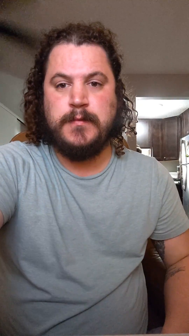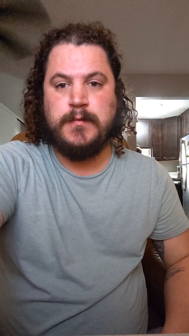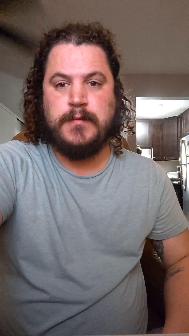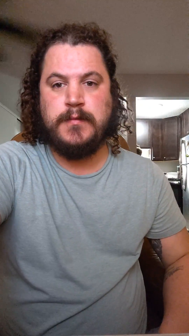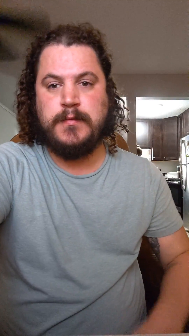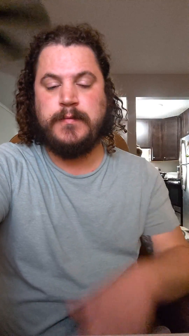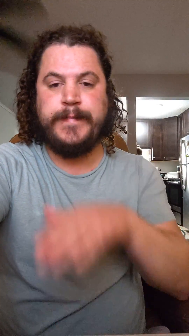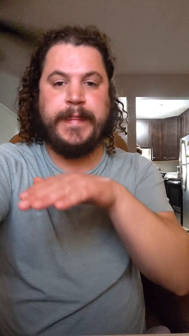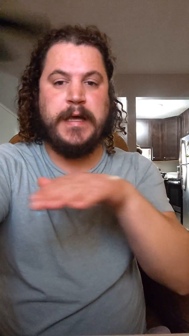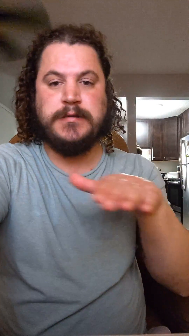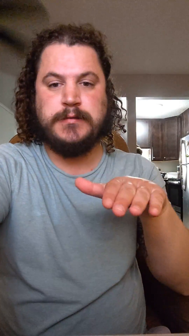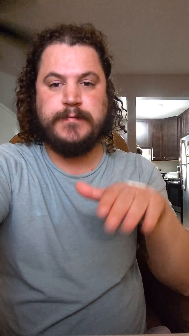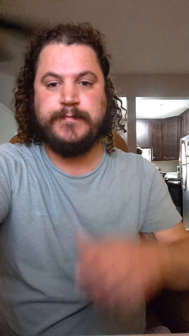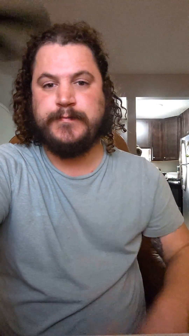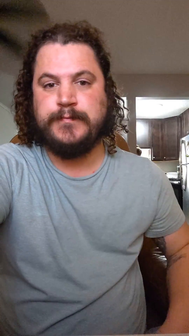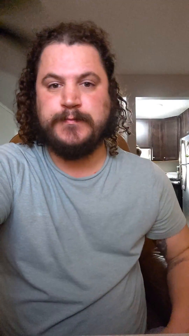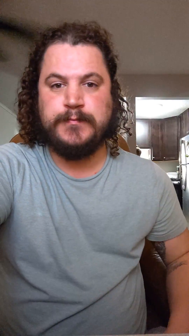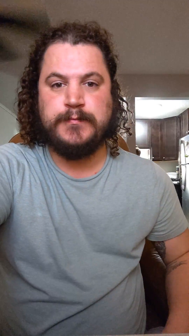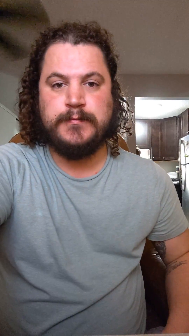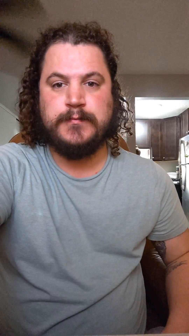nice